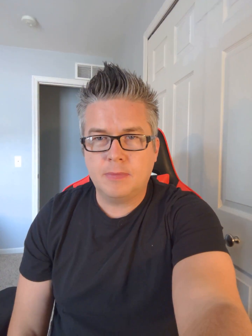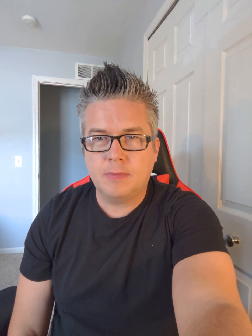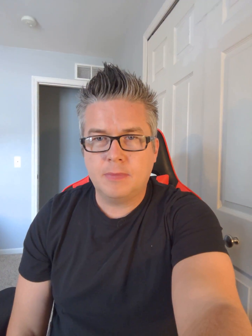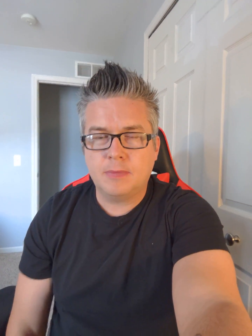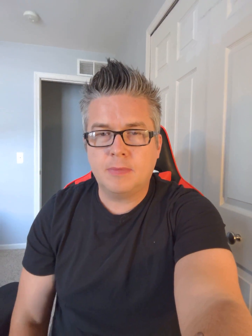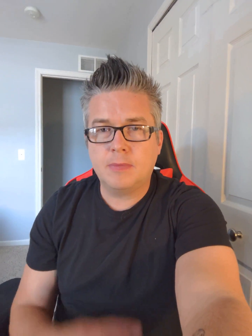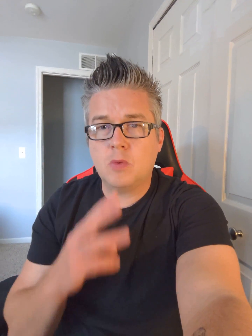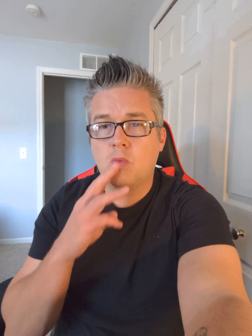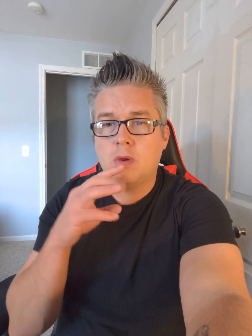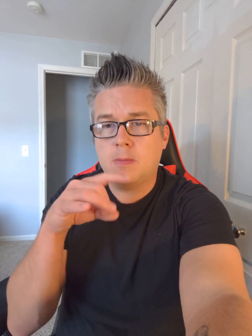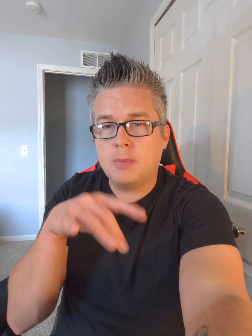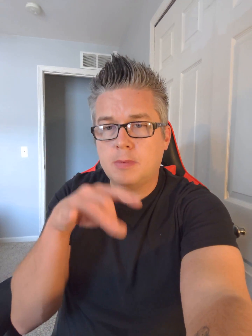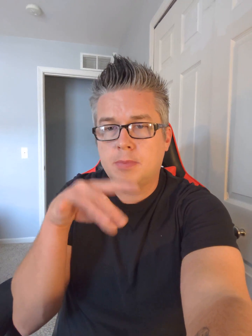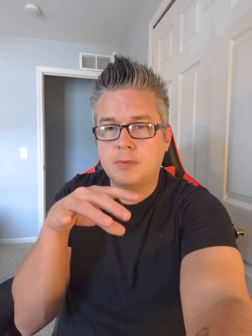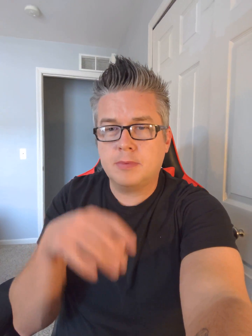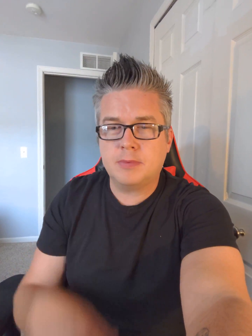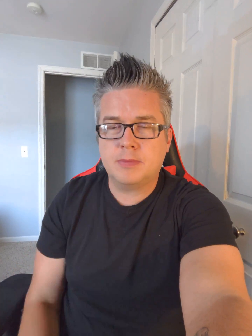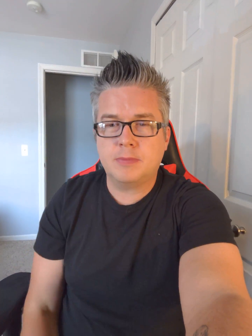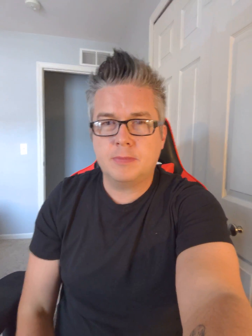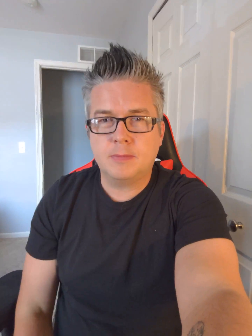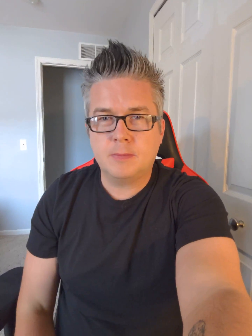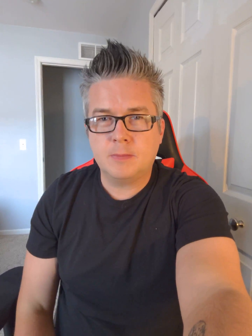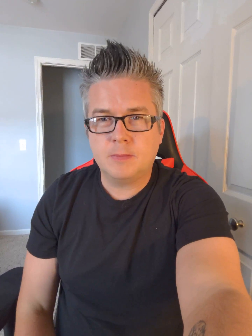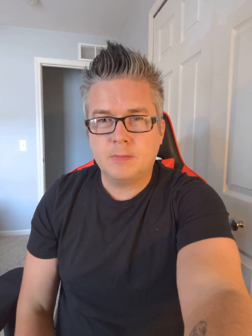melon